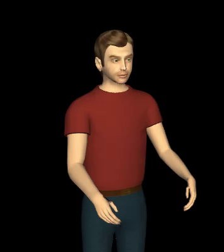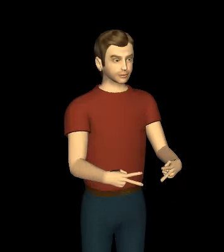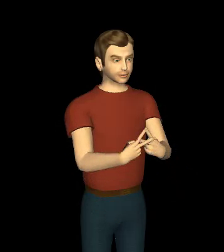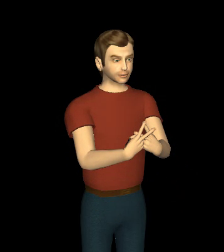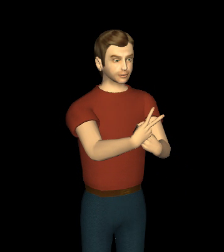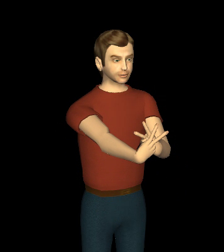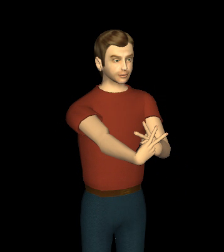أمام